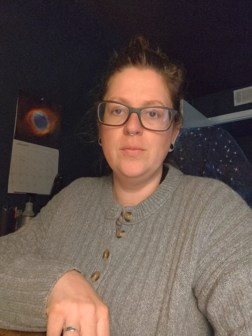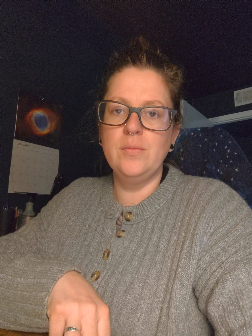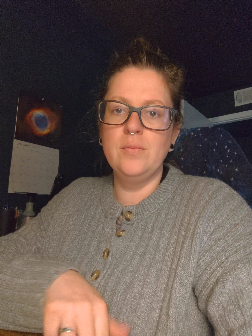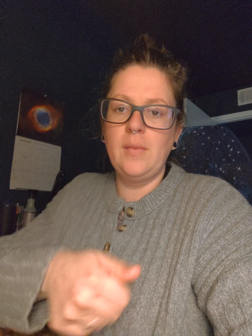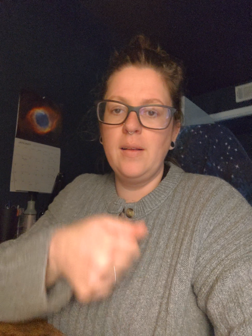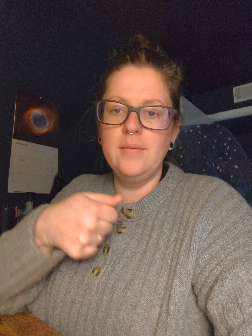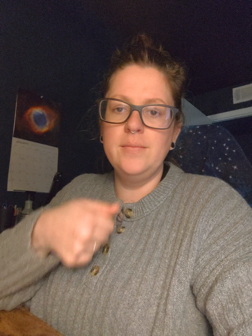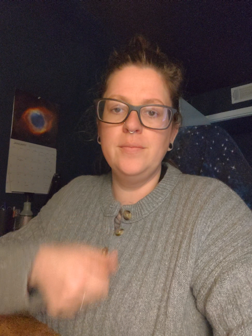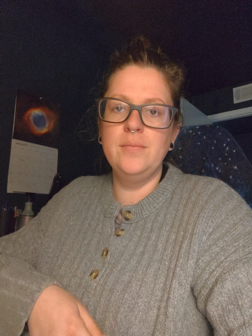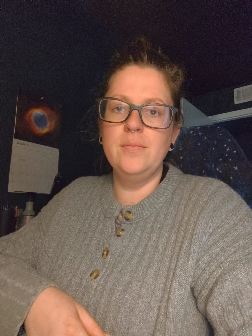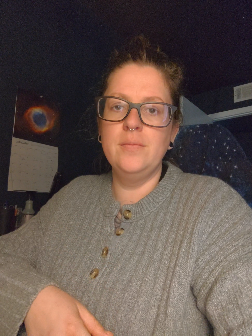hide